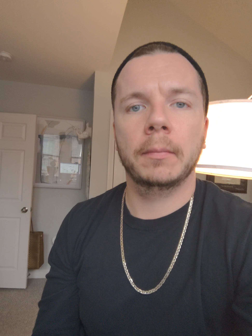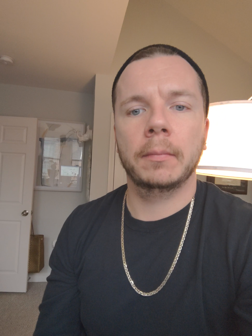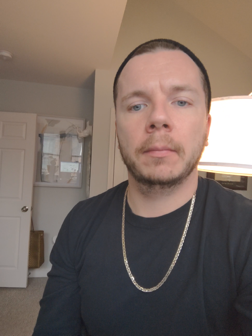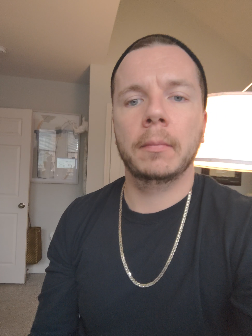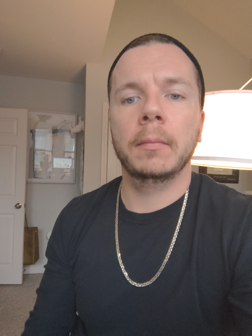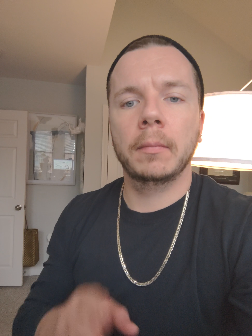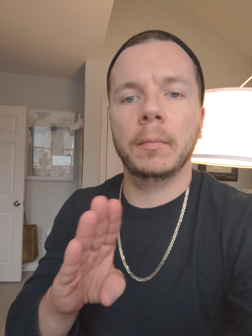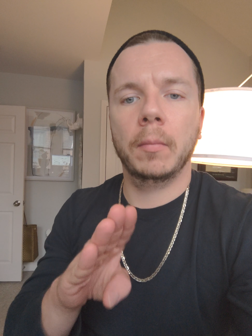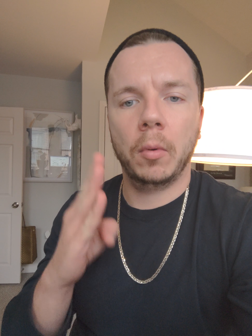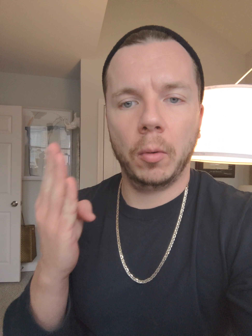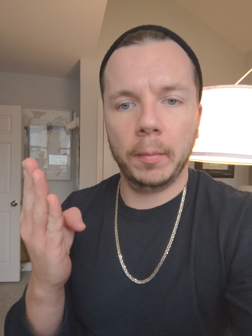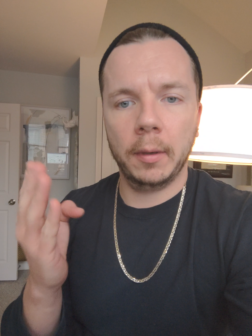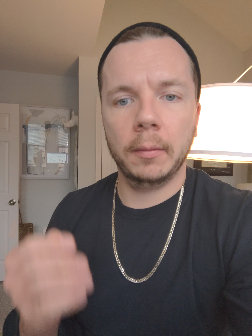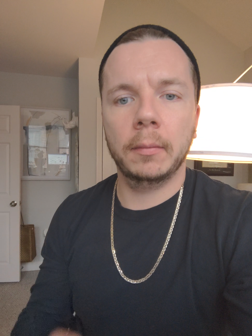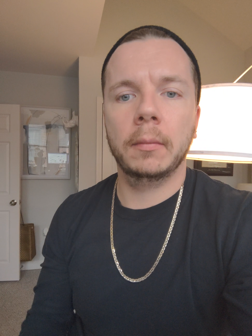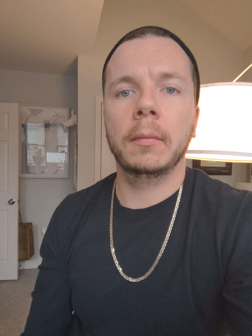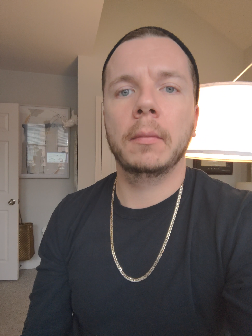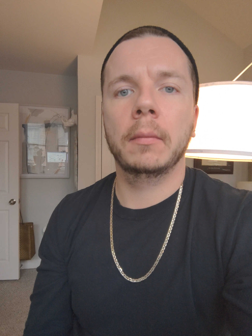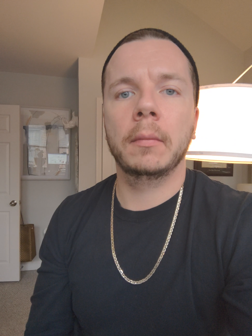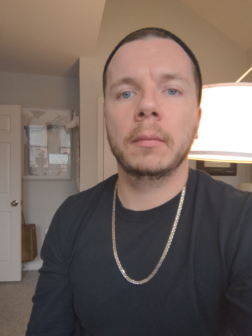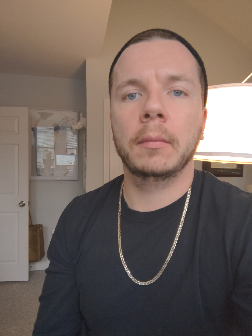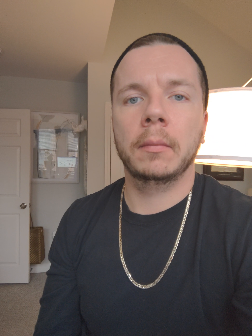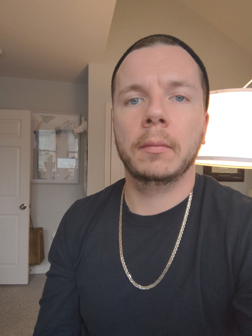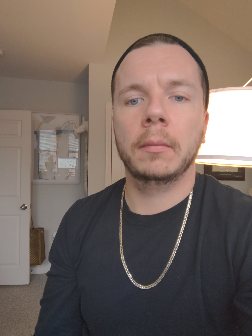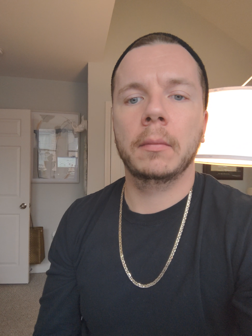open